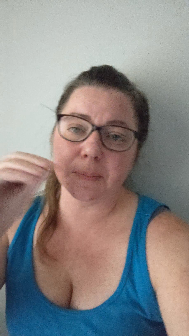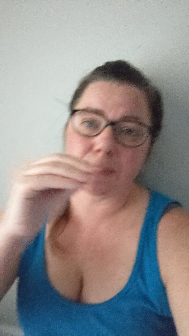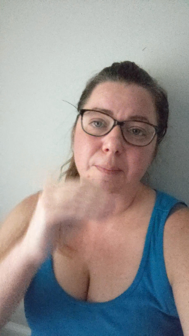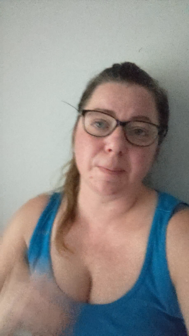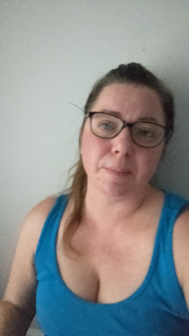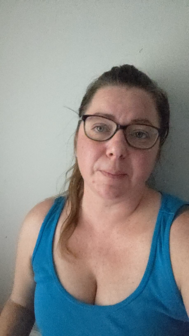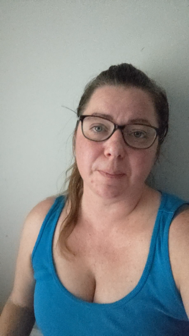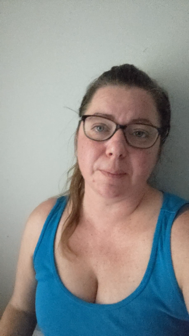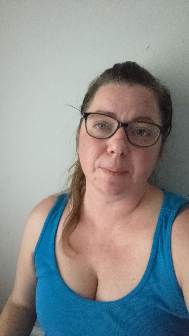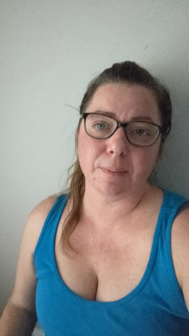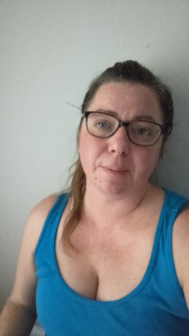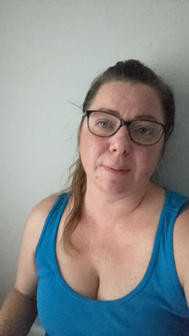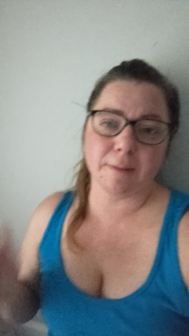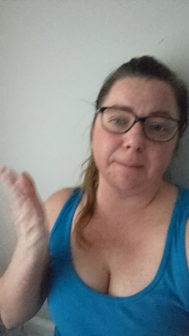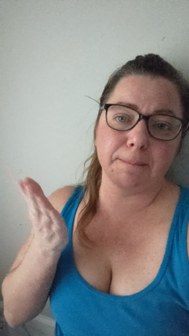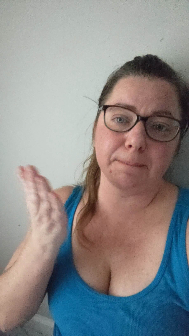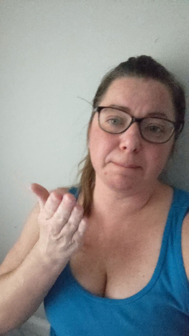carry